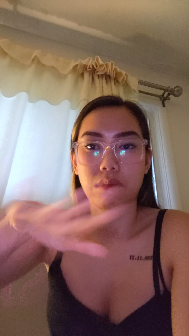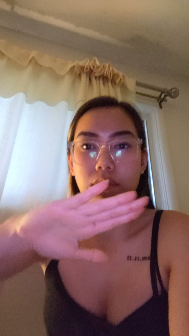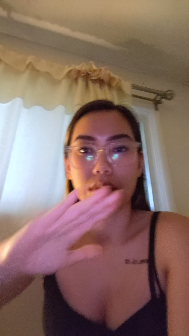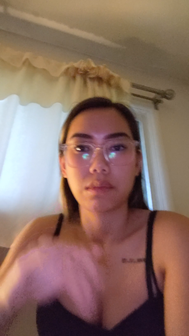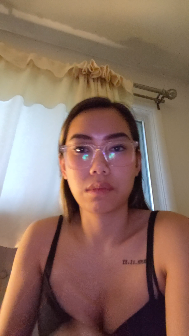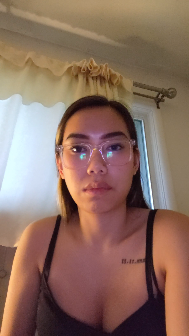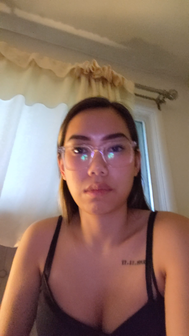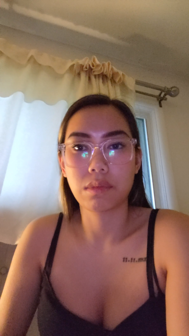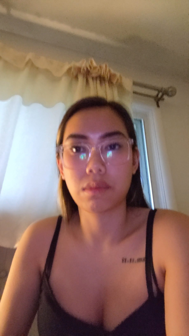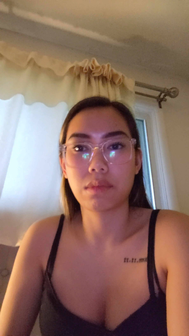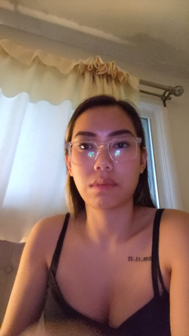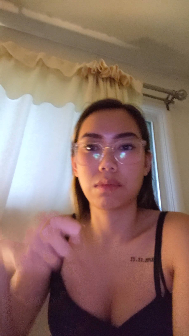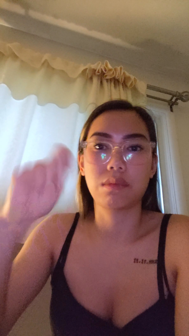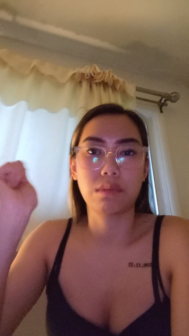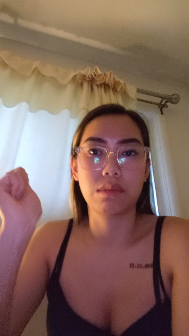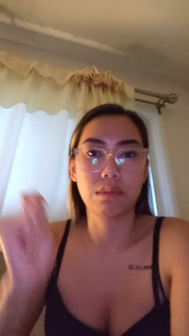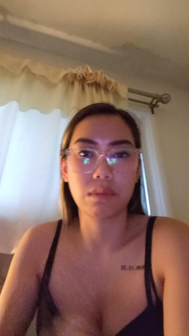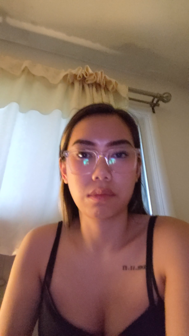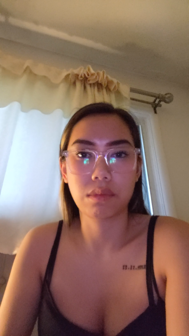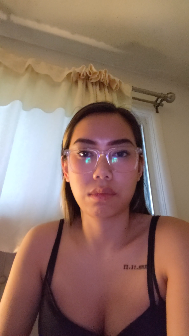rip